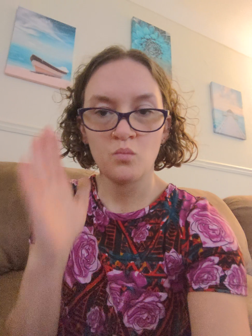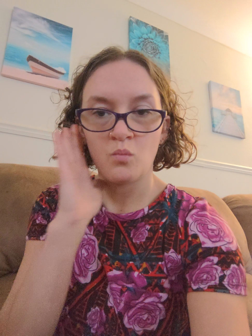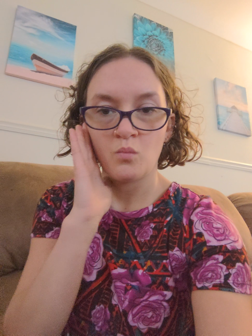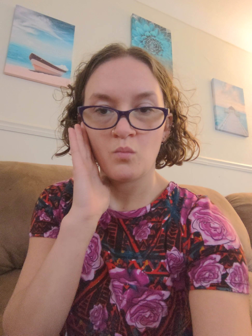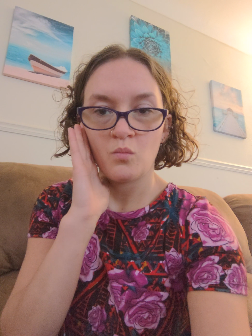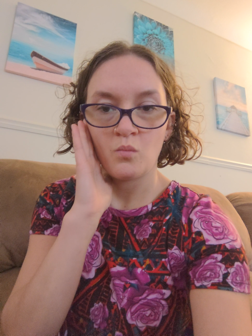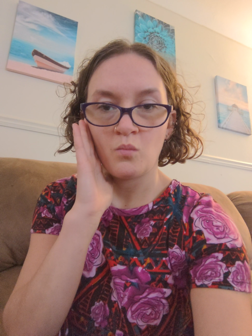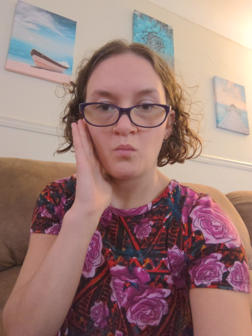will